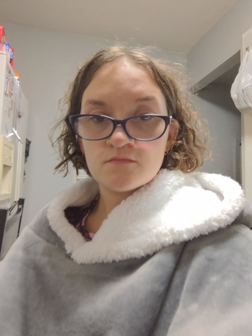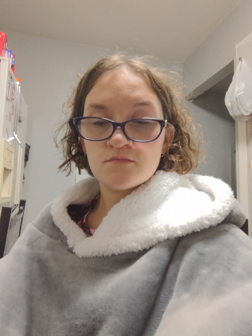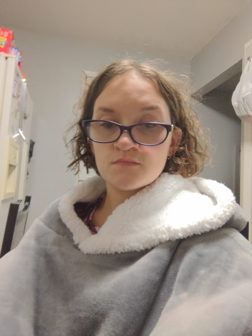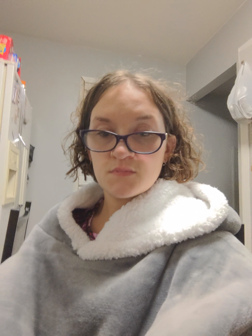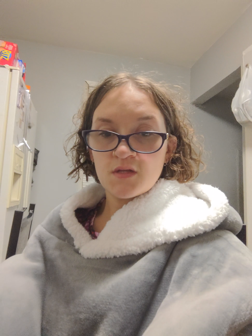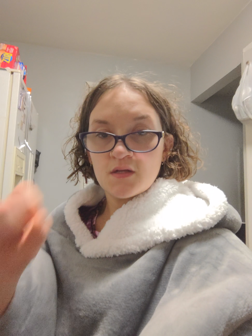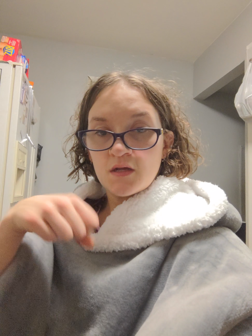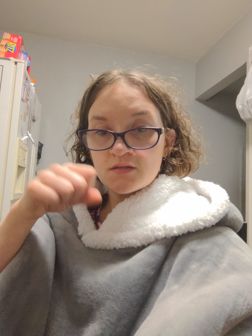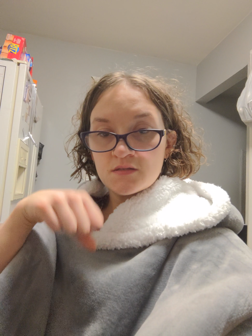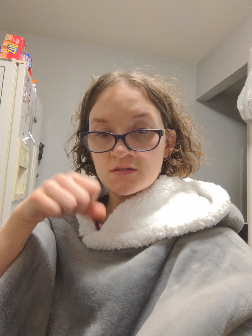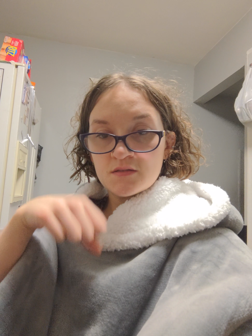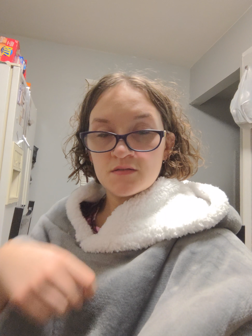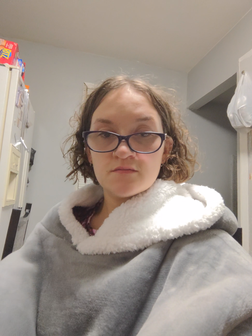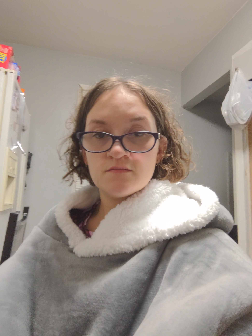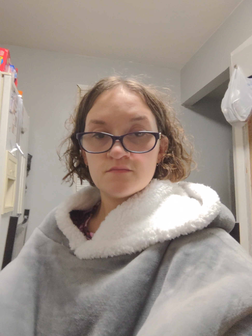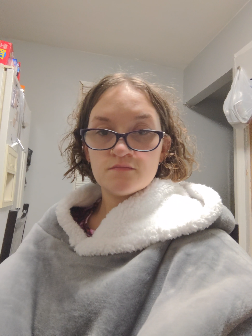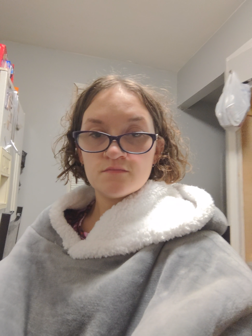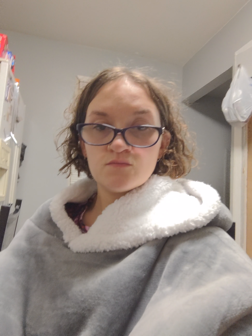yes